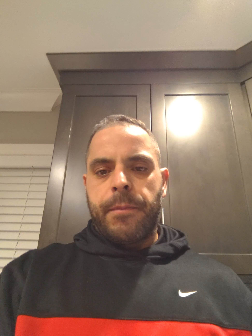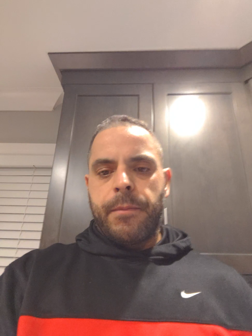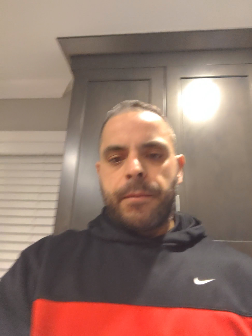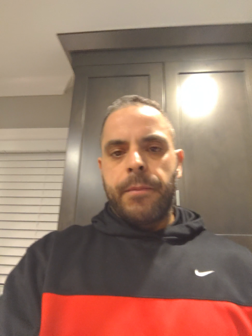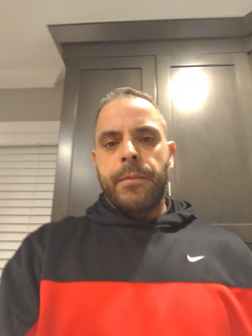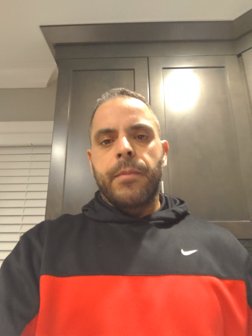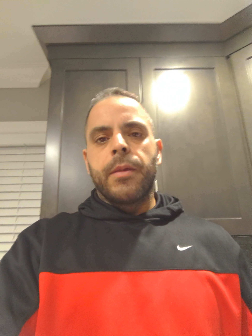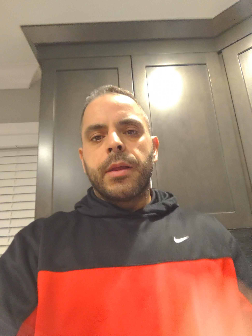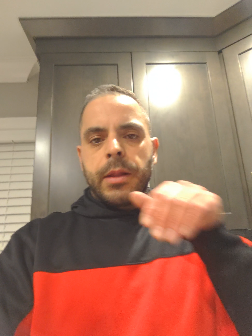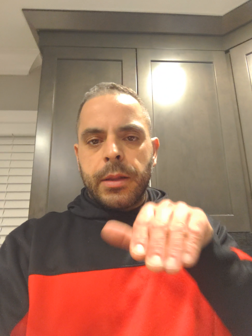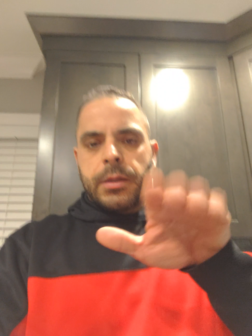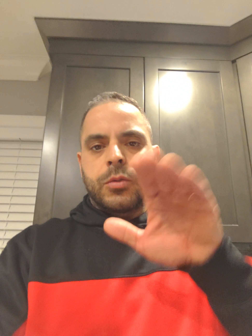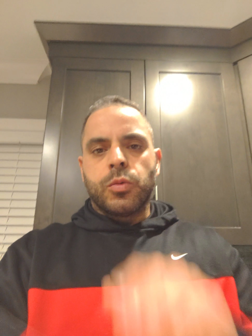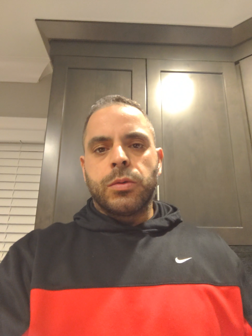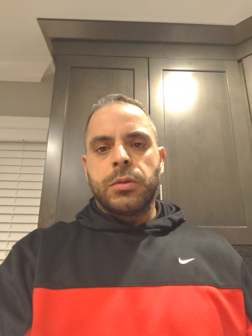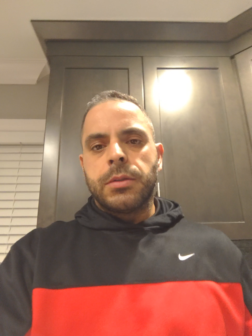into